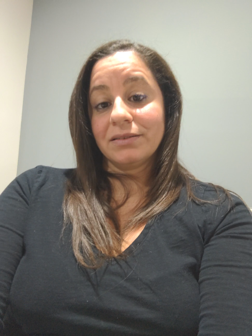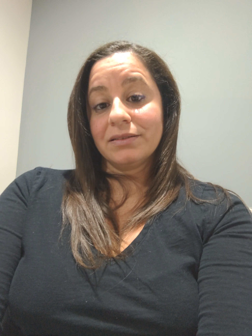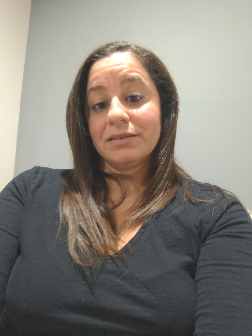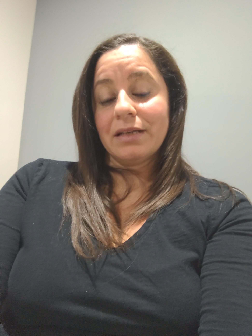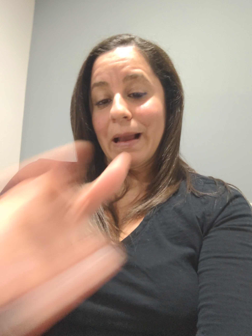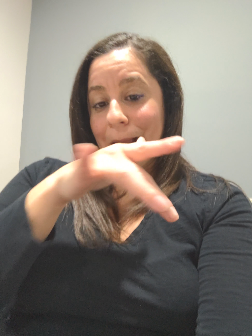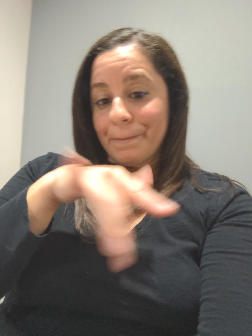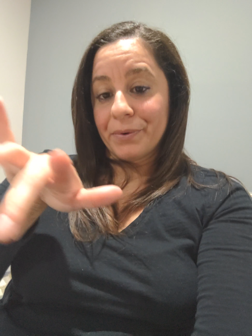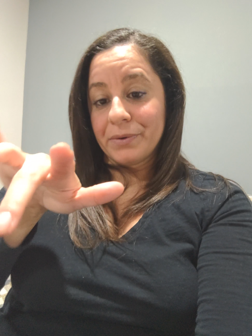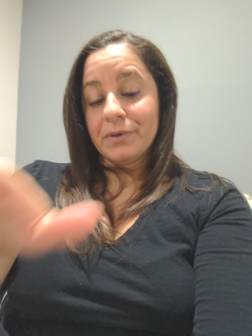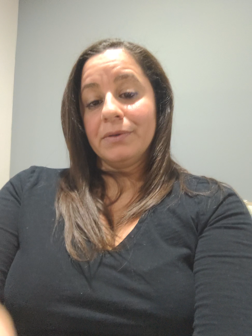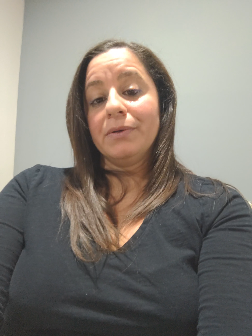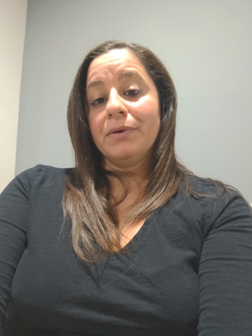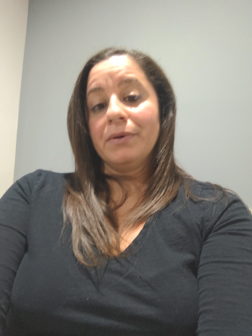empty